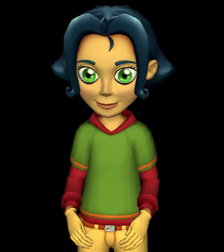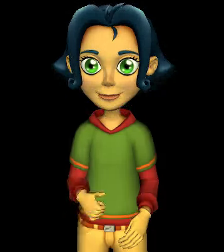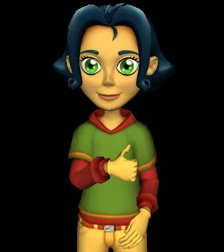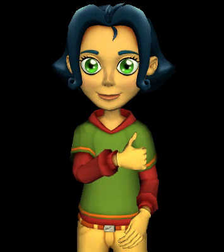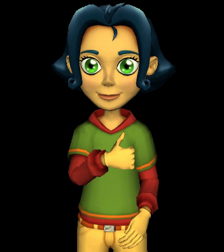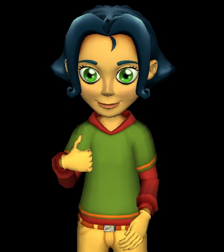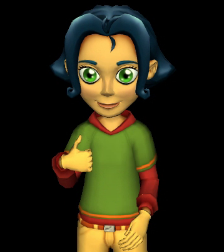وحيد